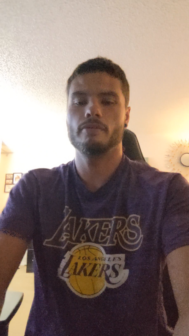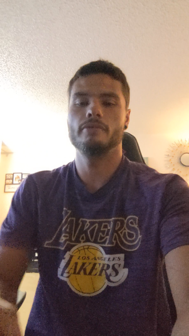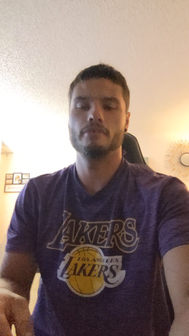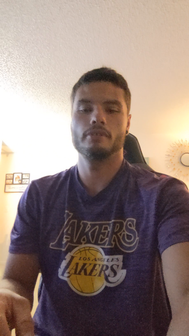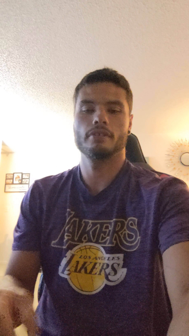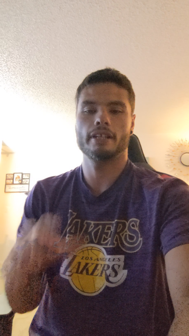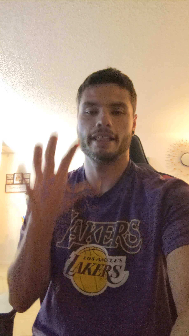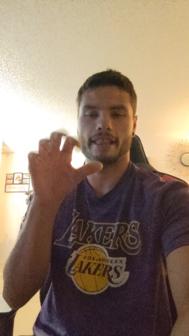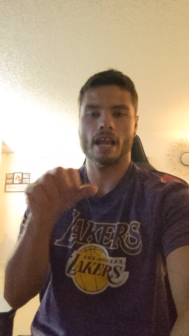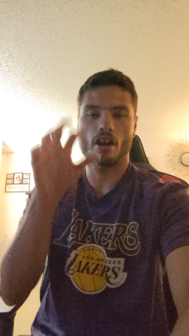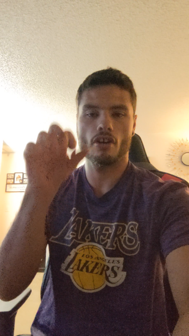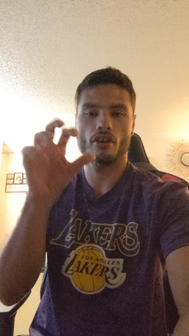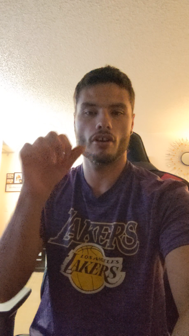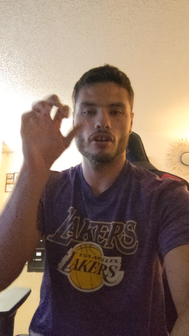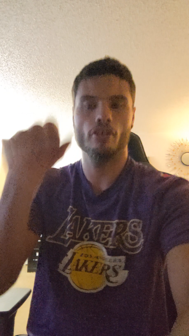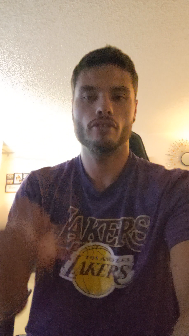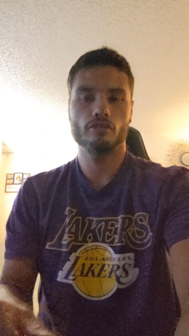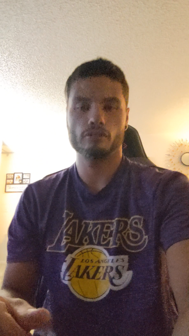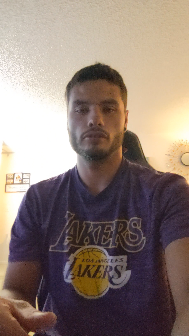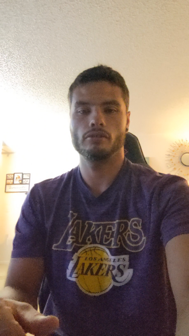ladder